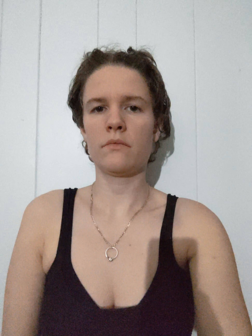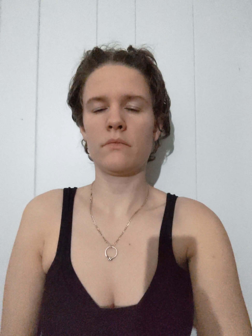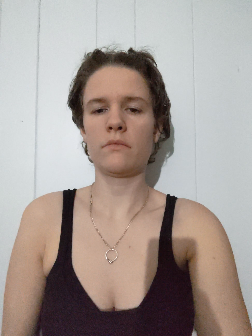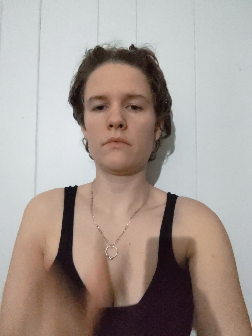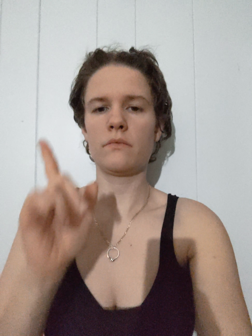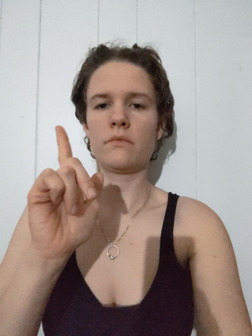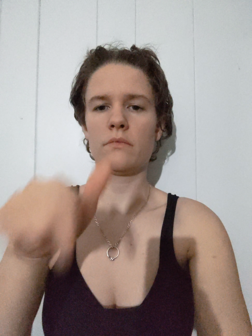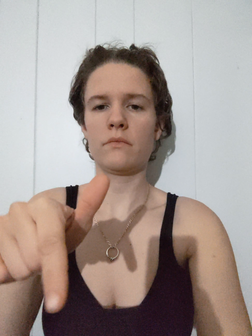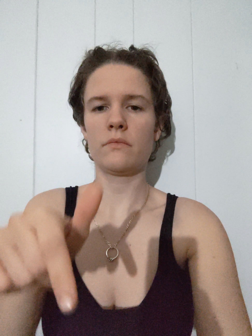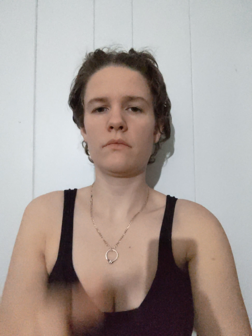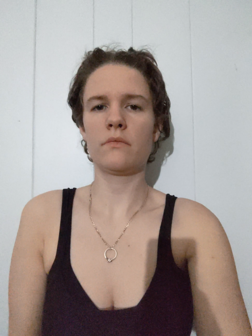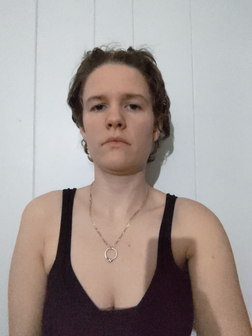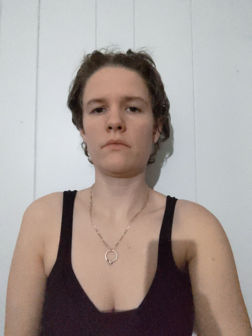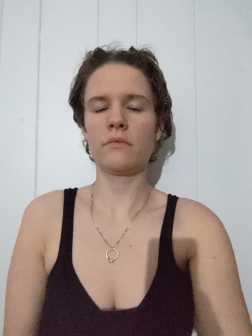later